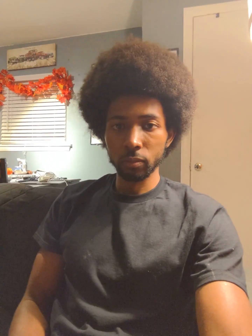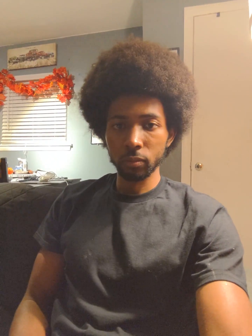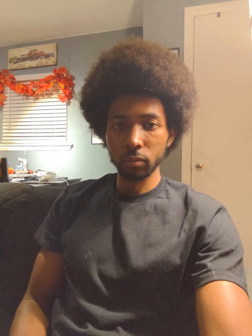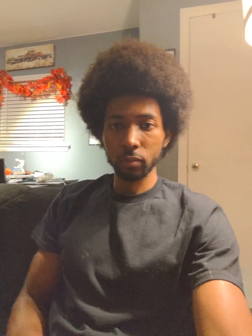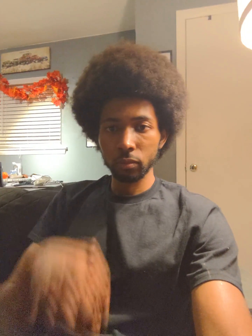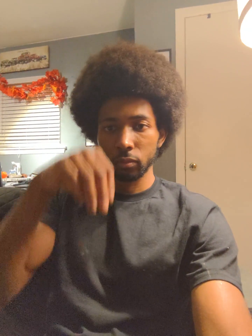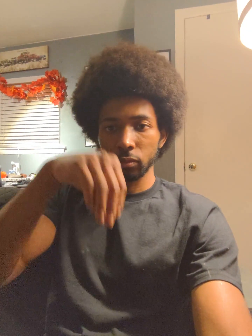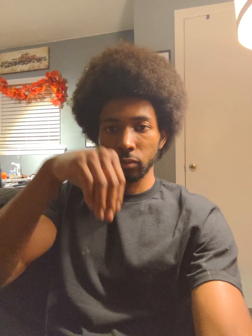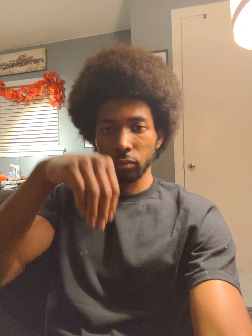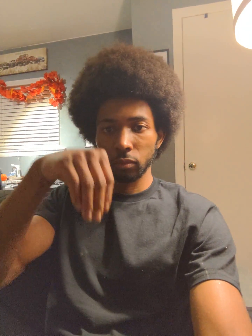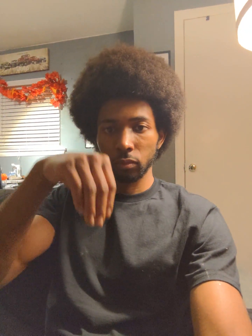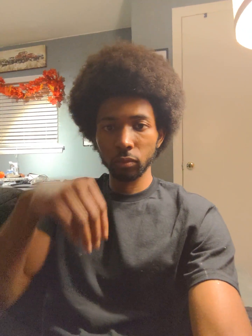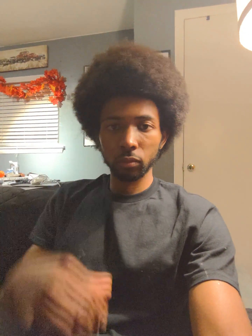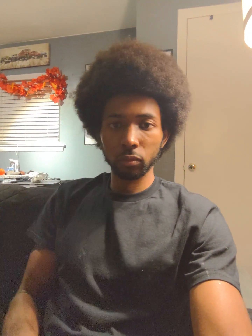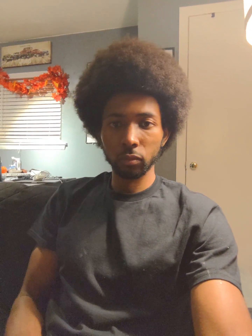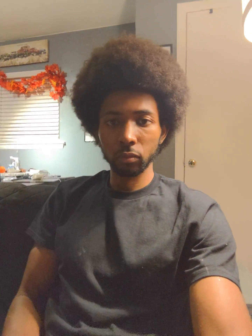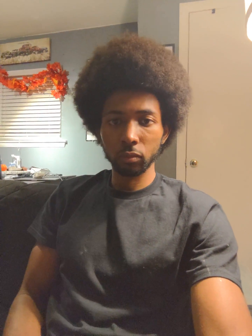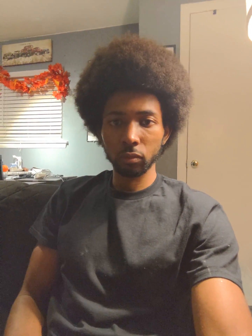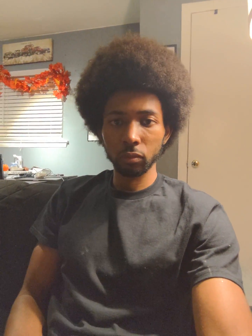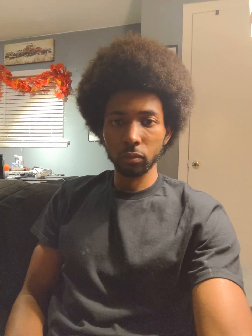inside